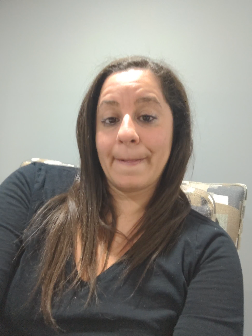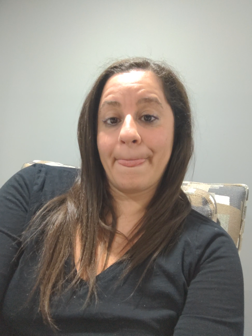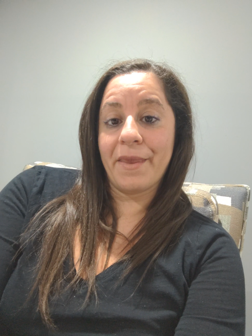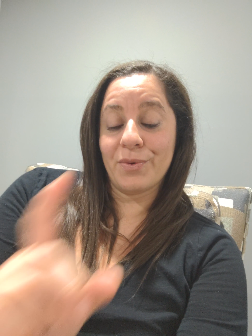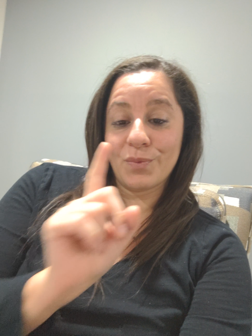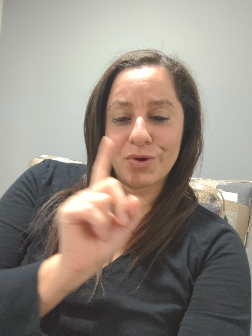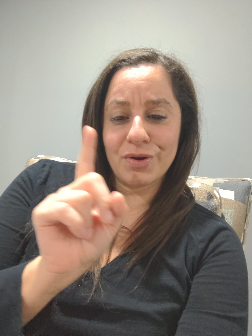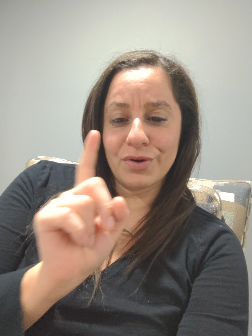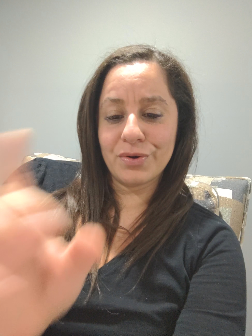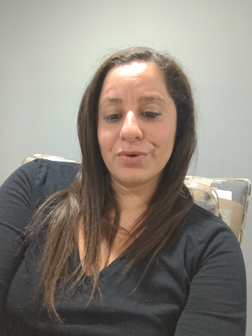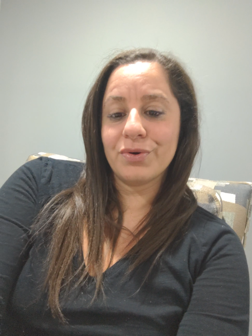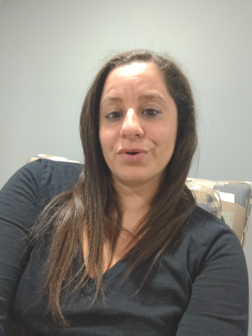where